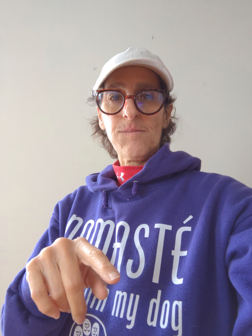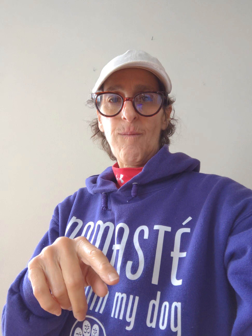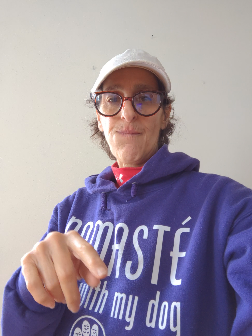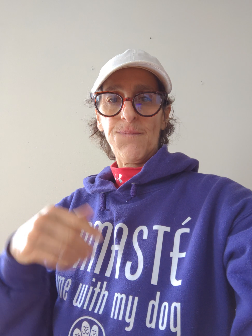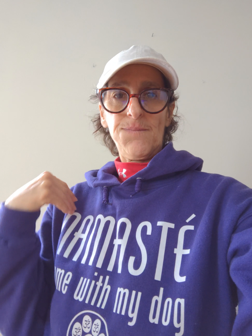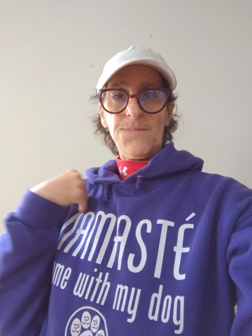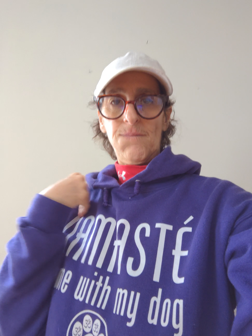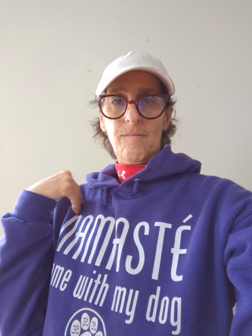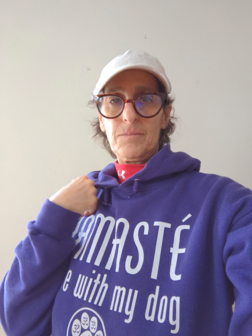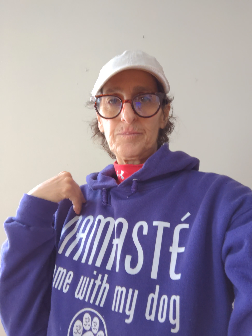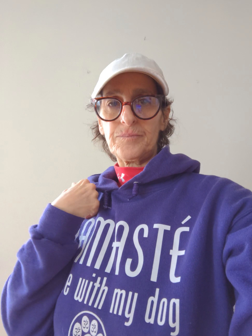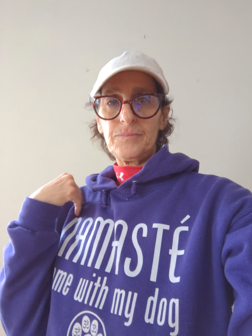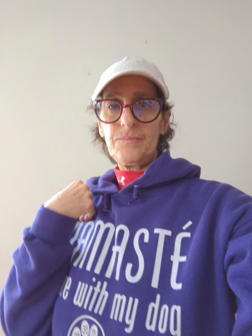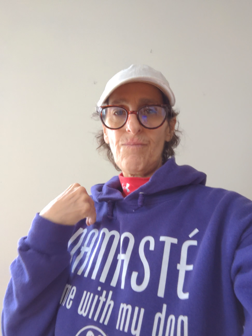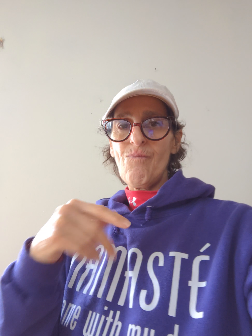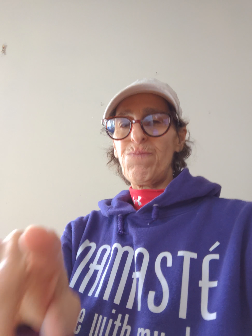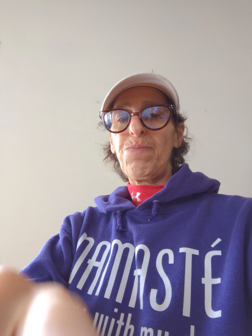animal